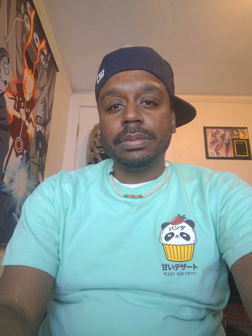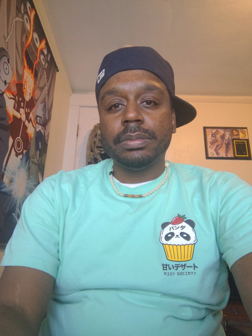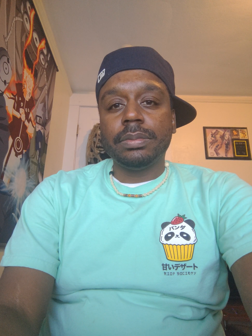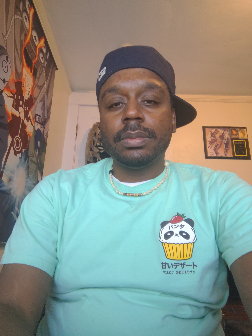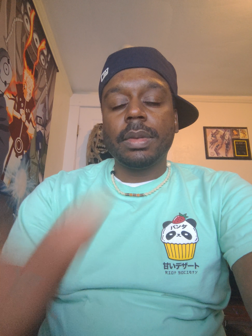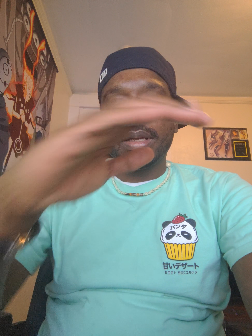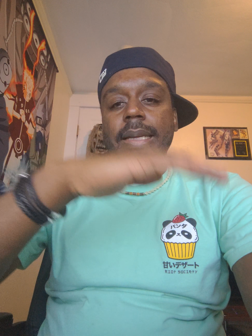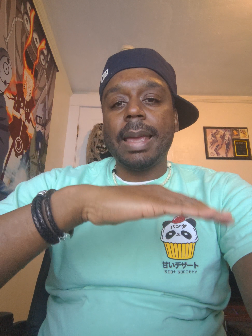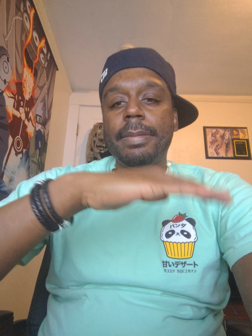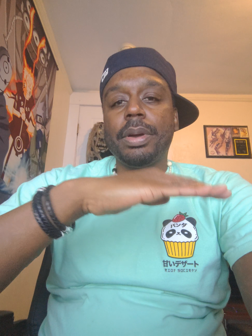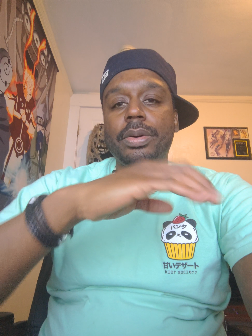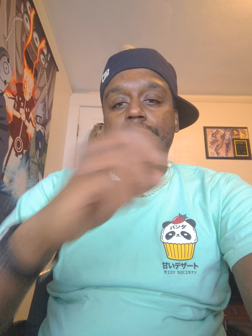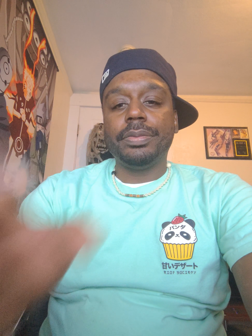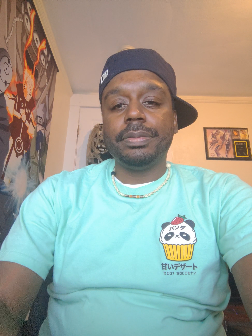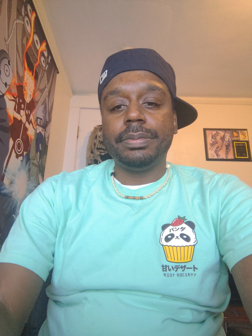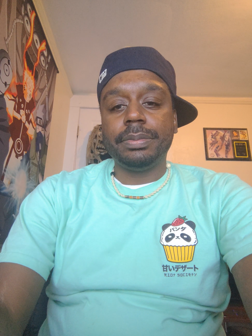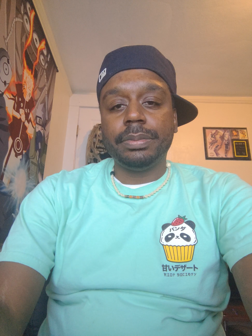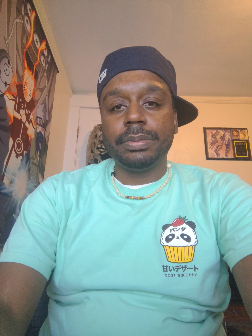table